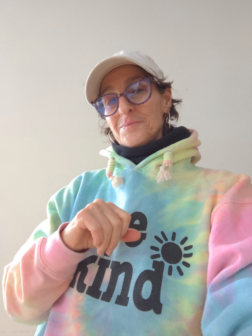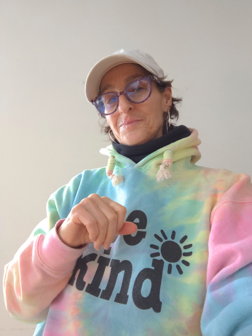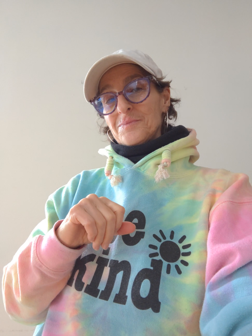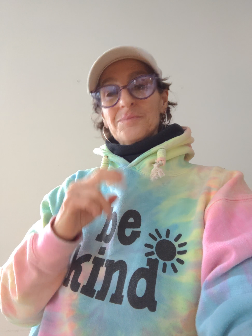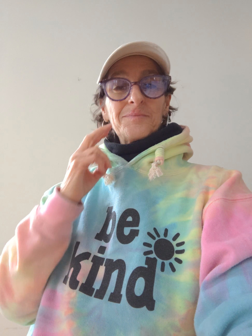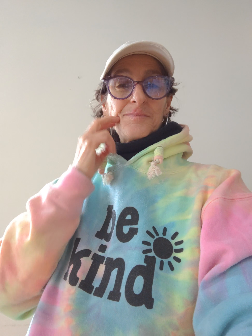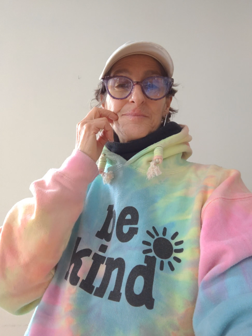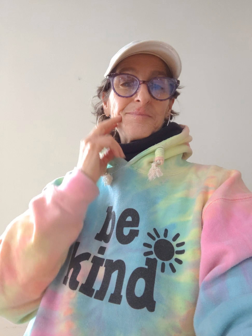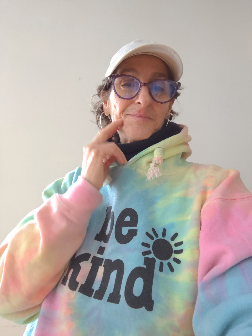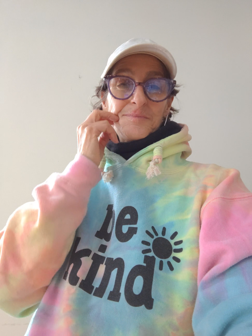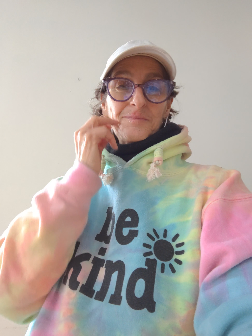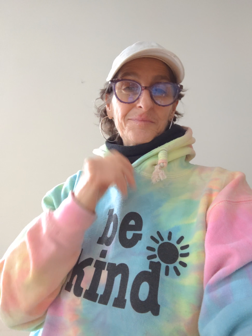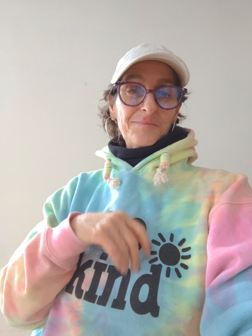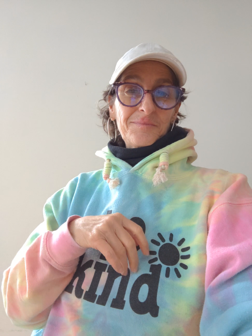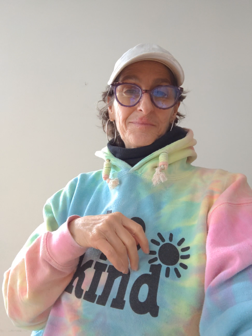gum